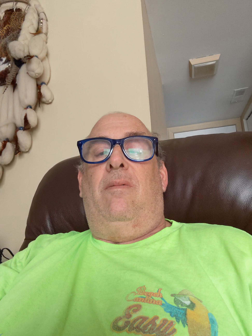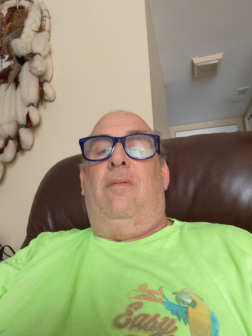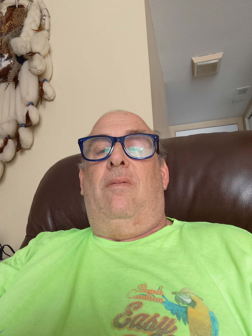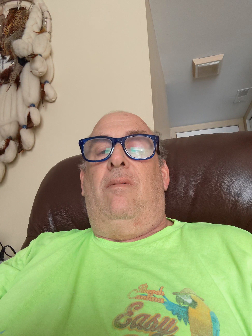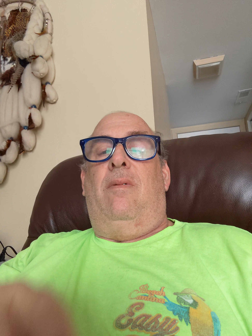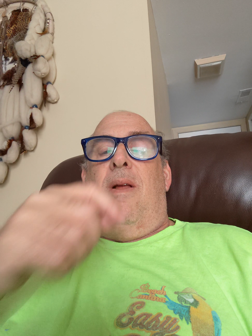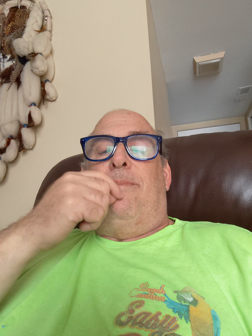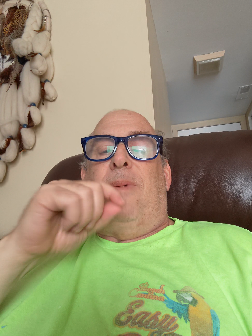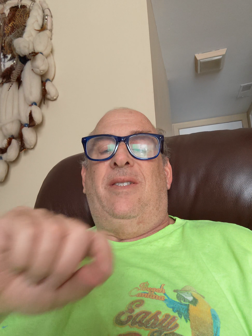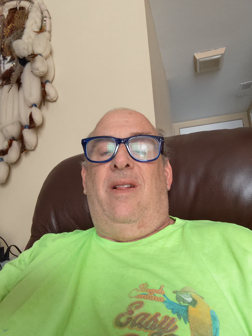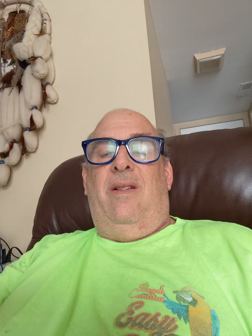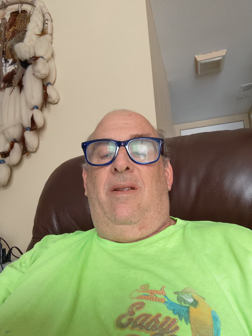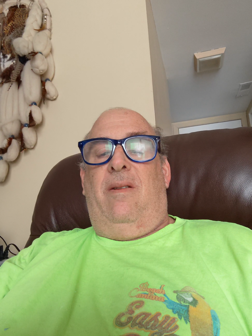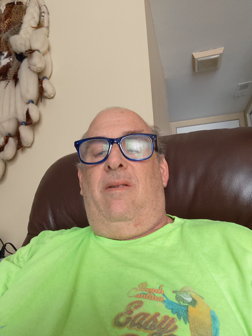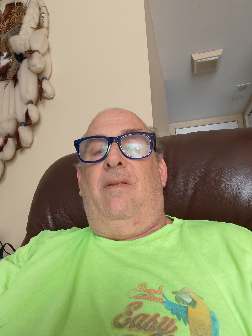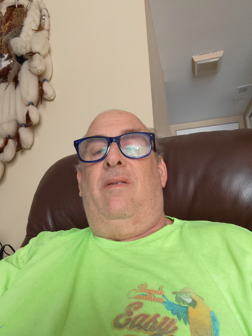pencil